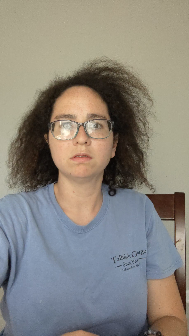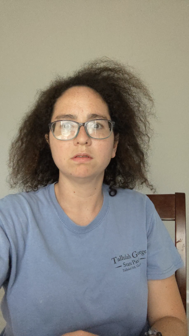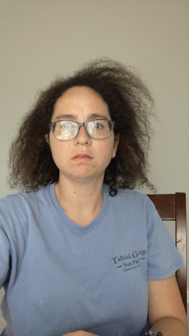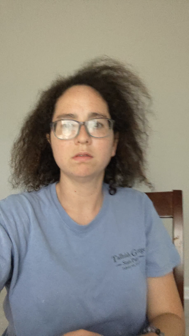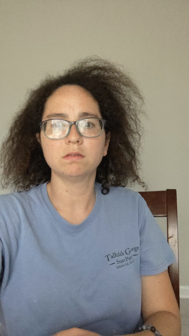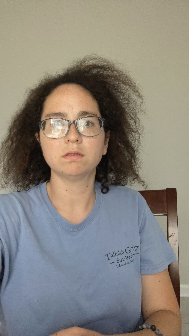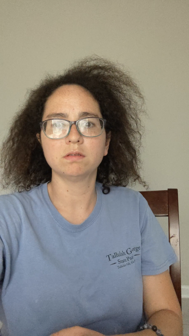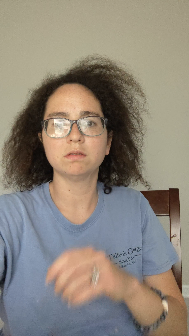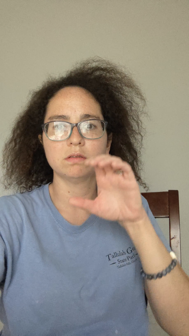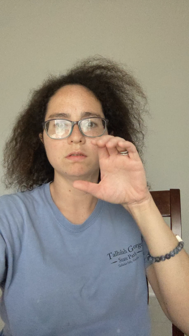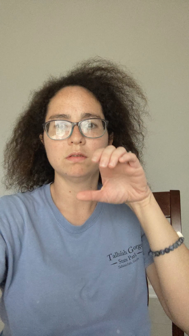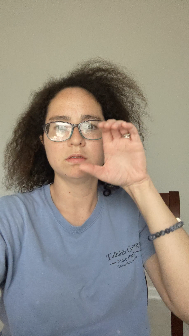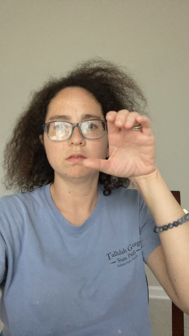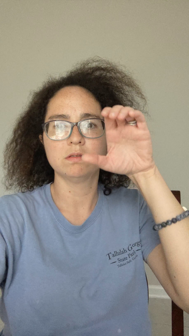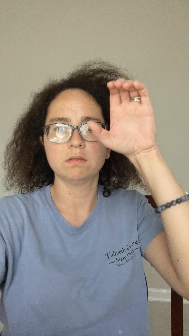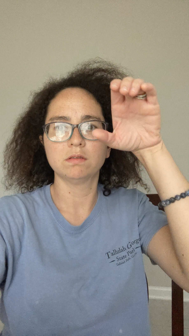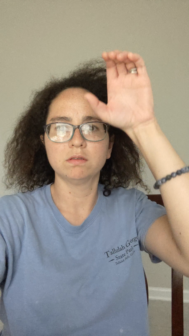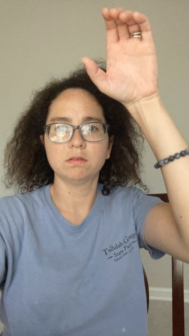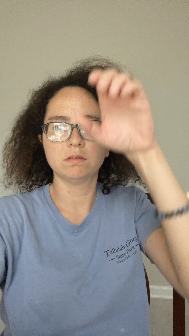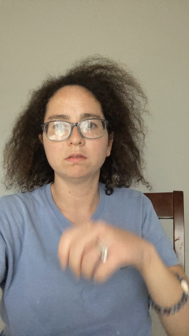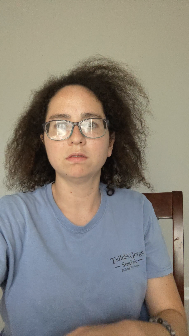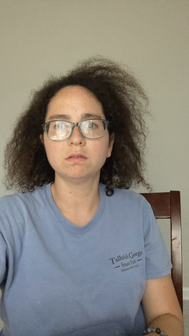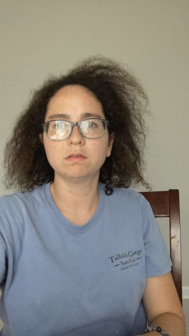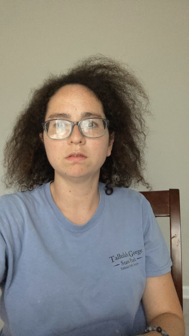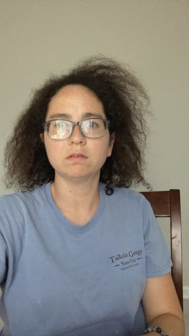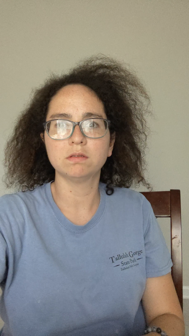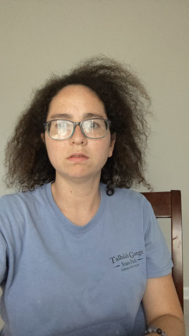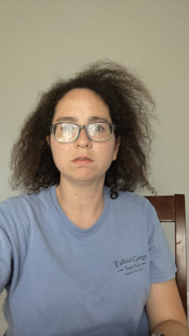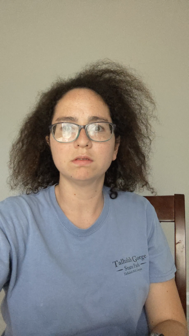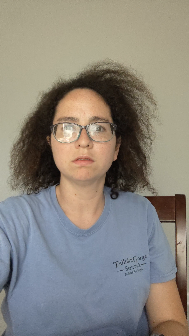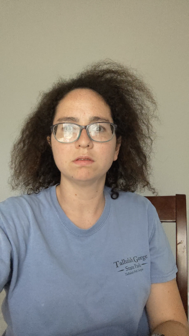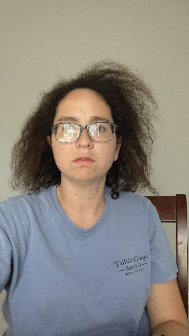climb